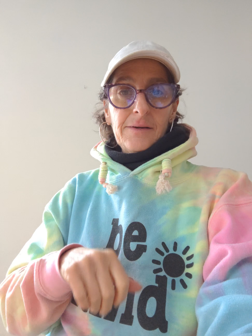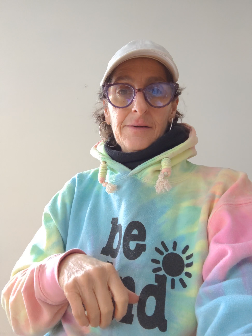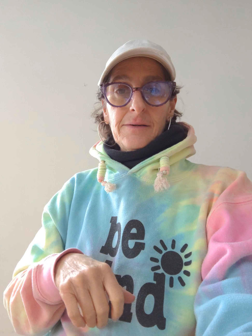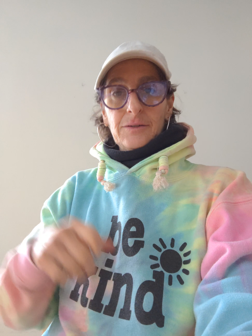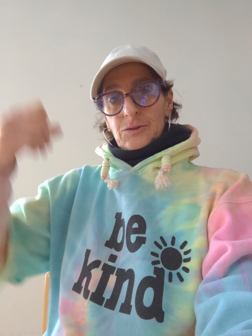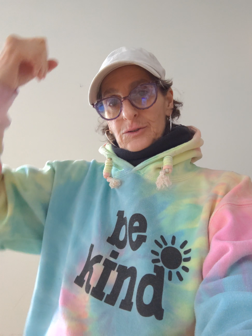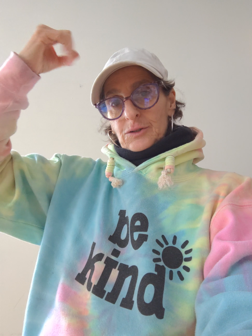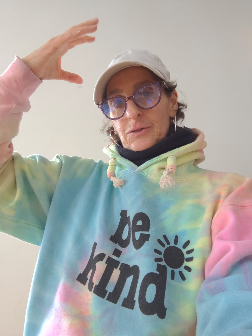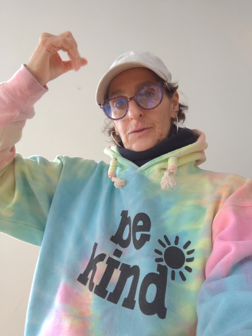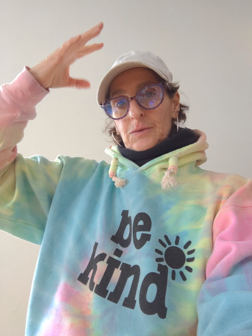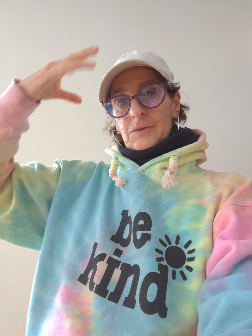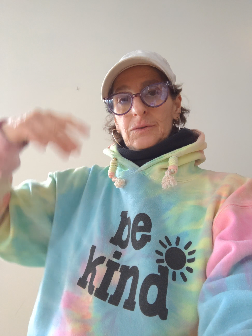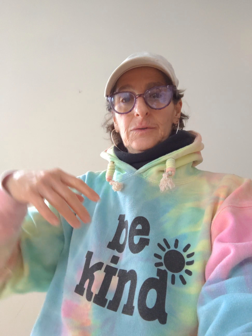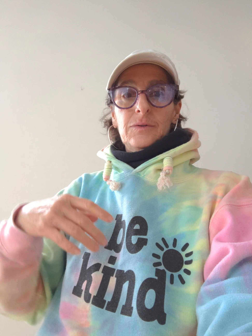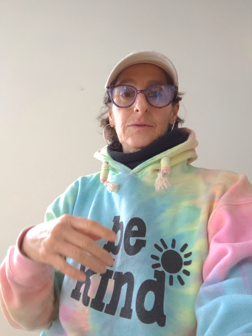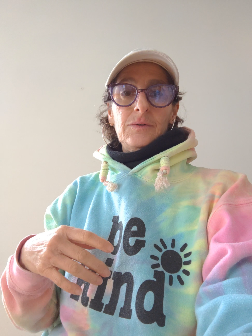shower